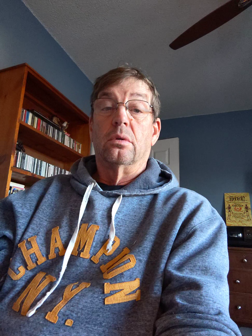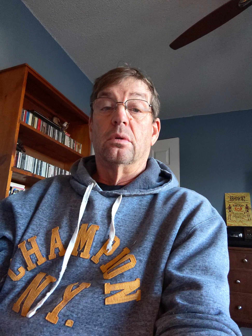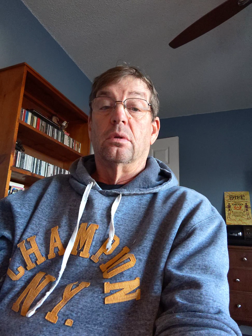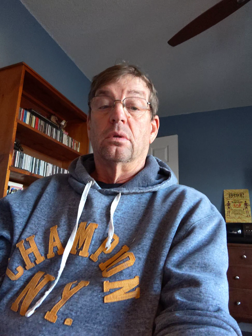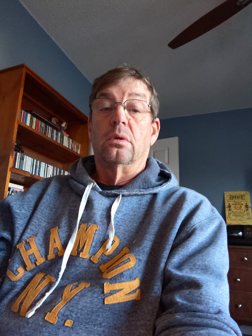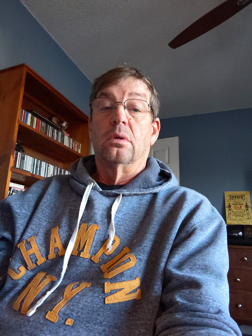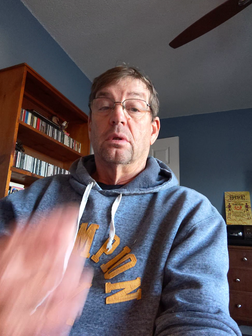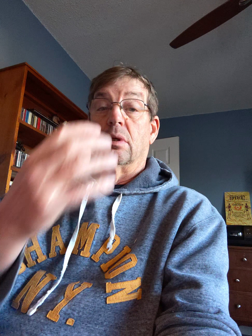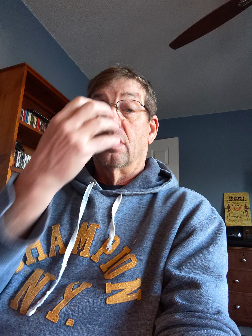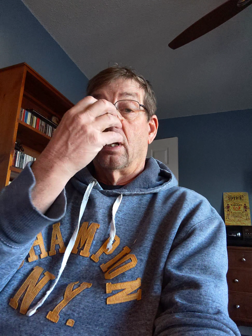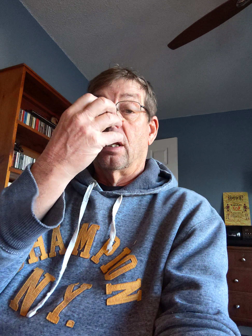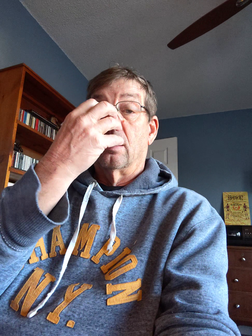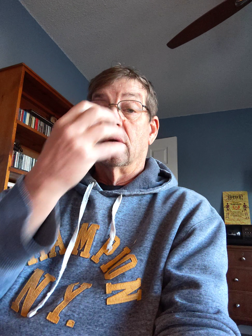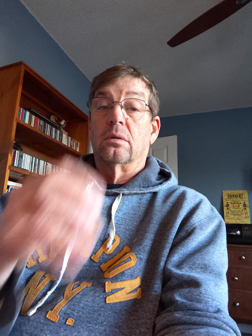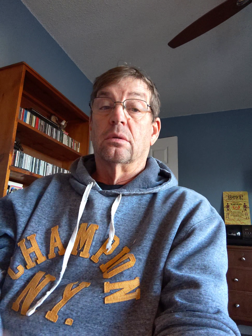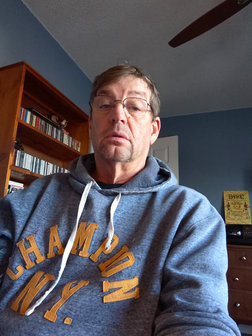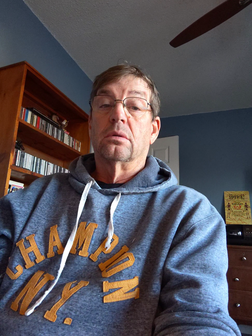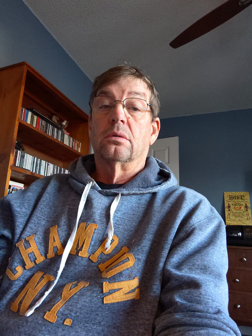clown